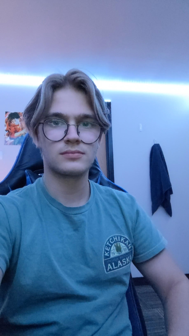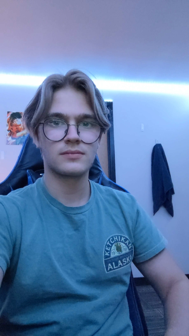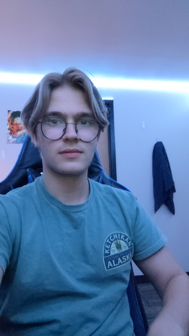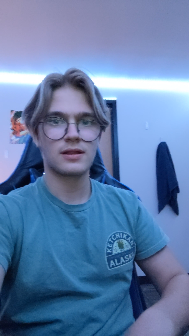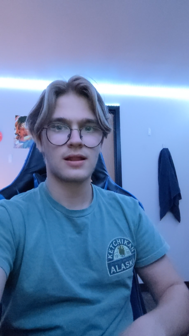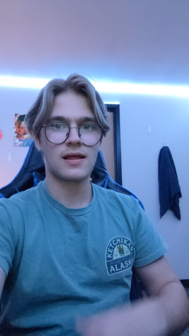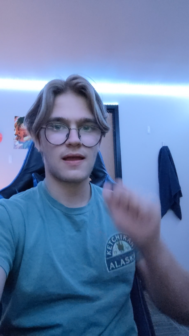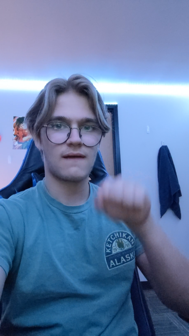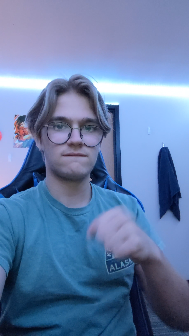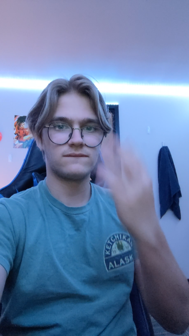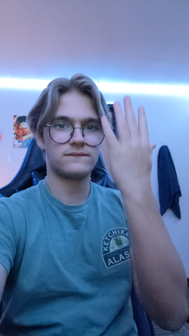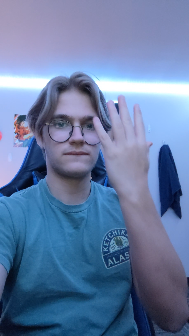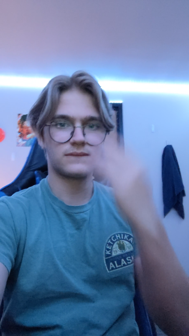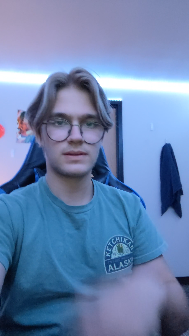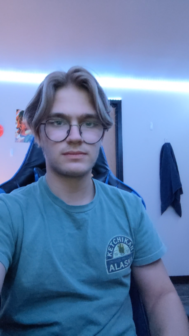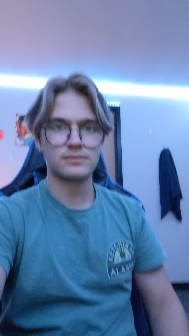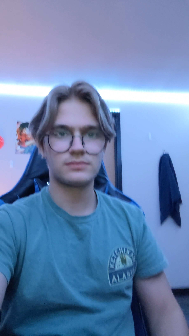gloves